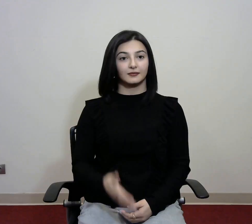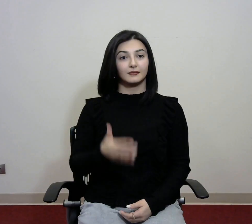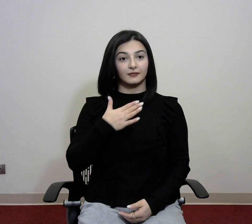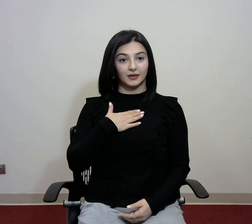mən